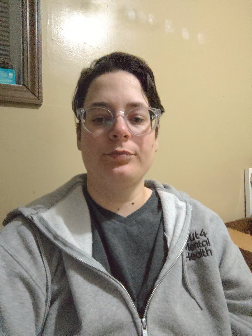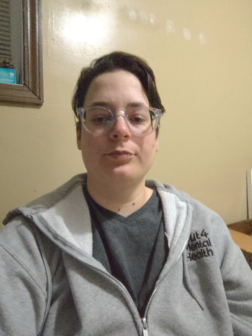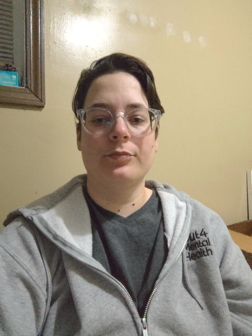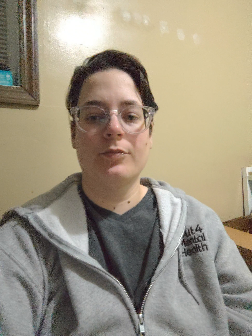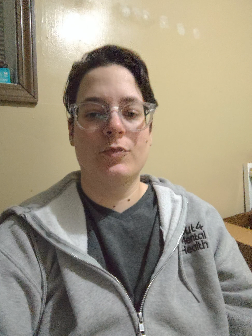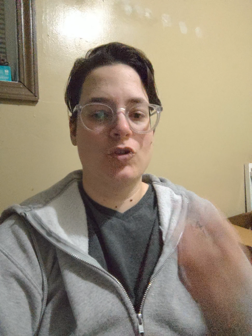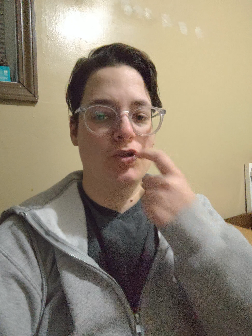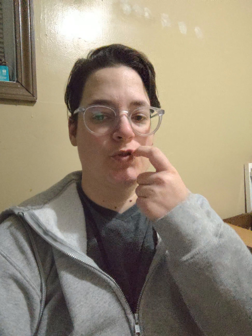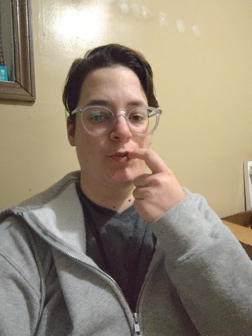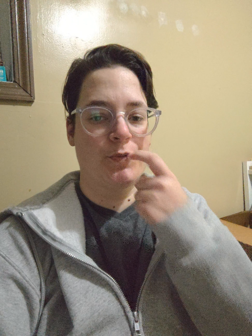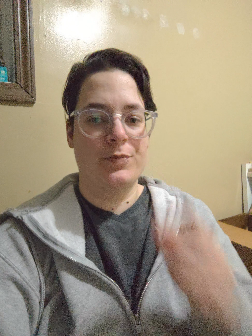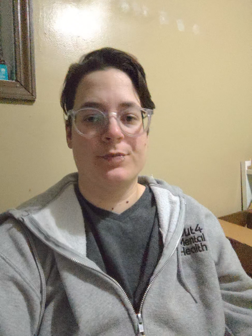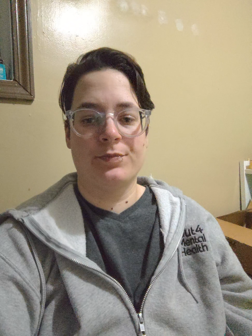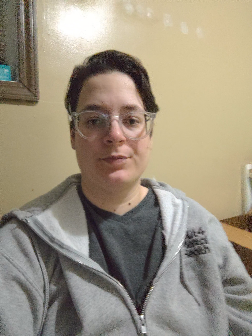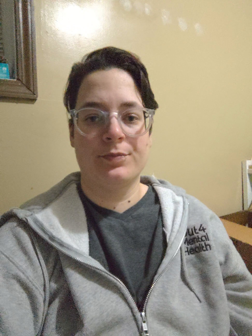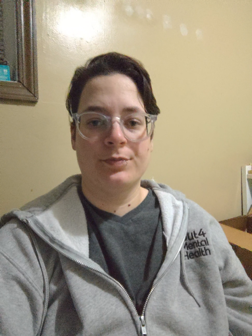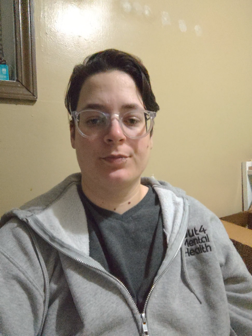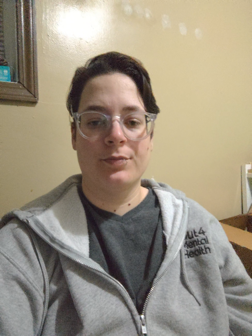tooth